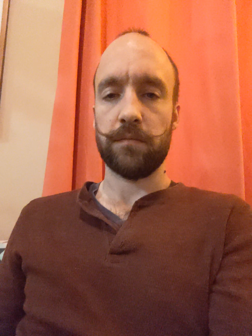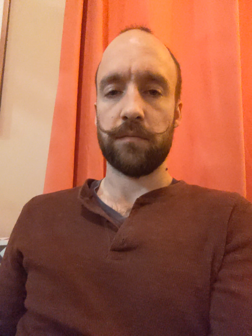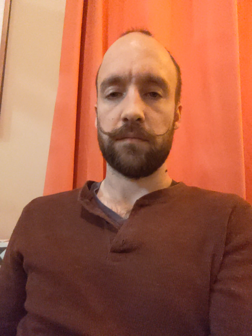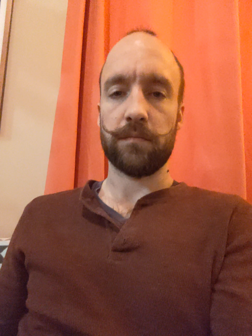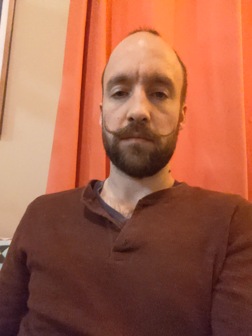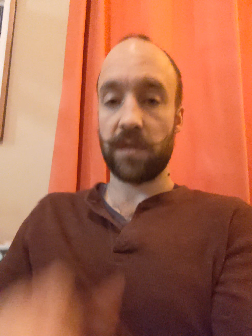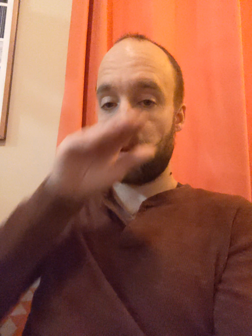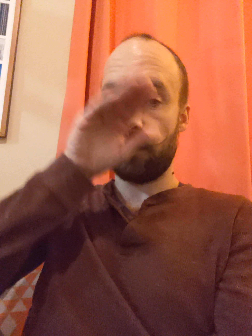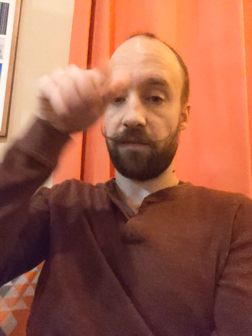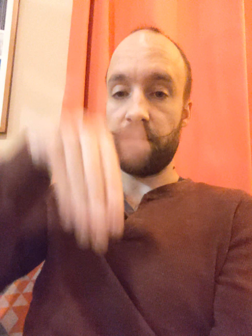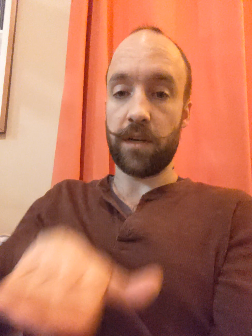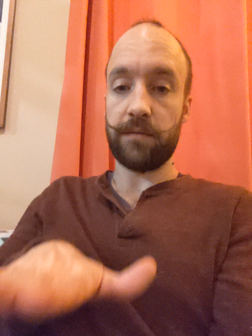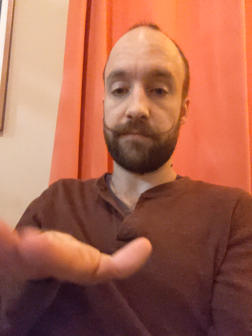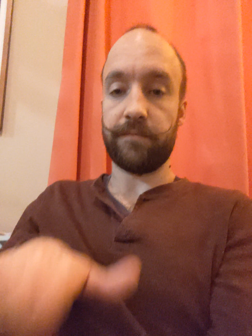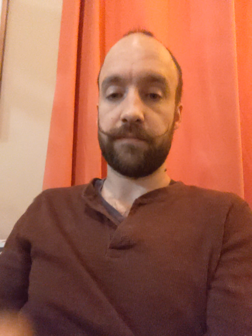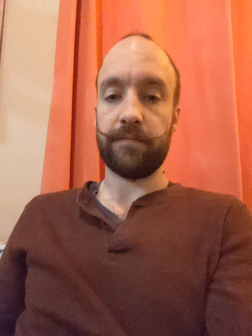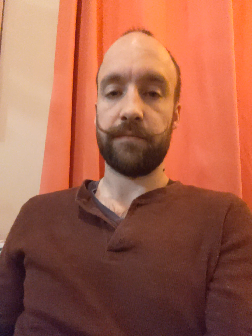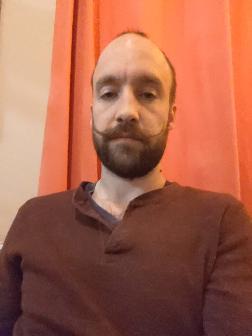elephant